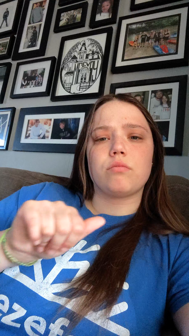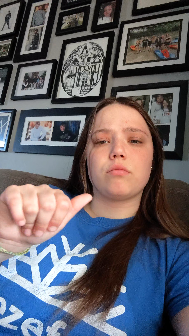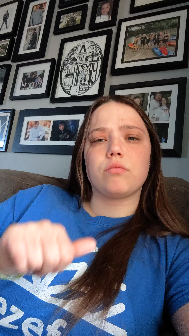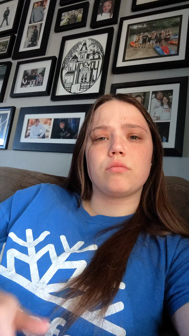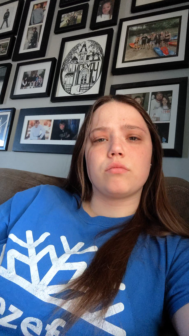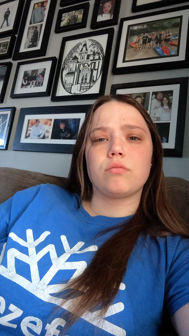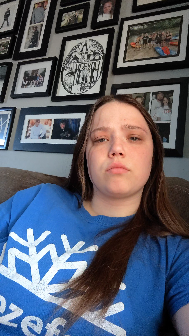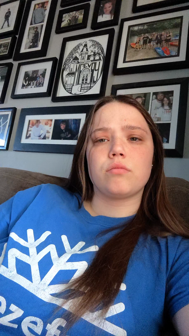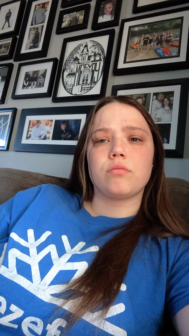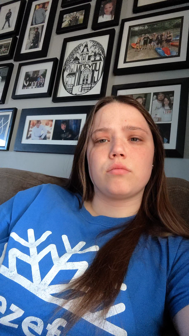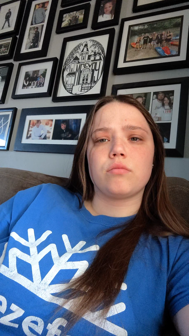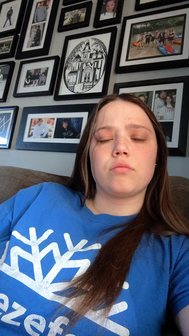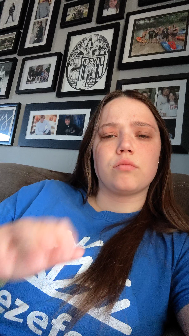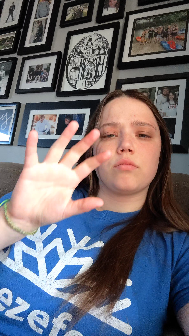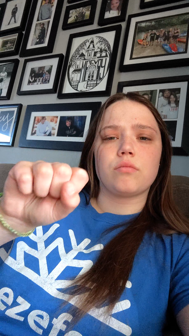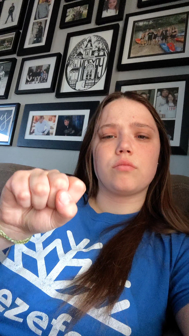catch